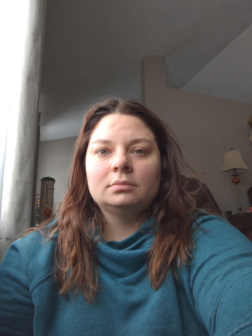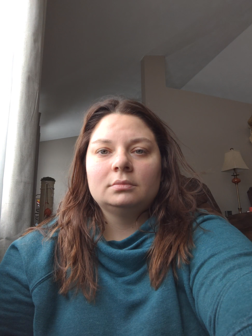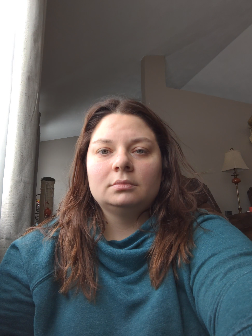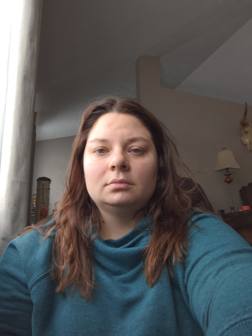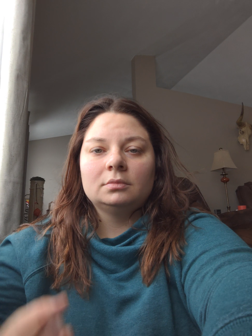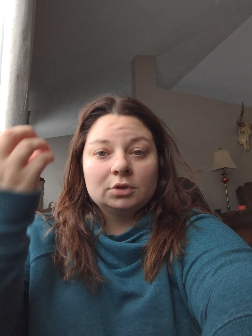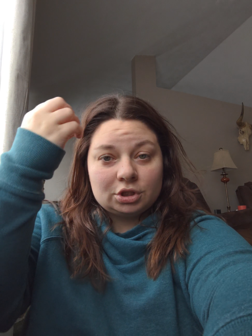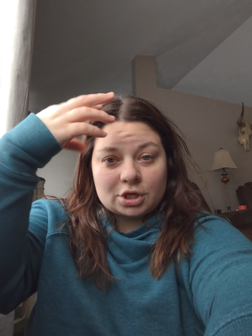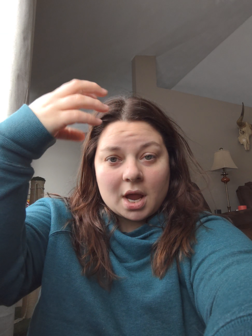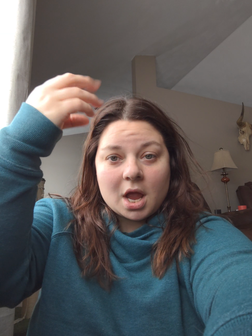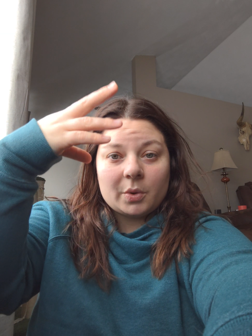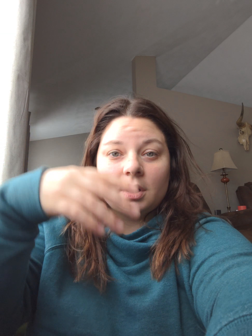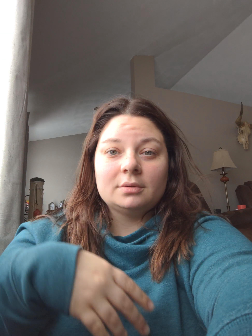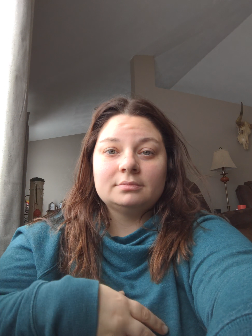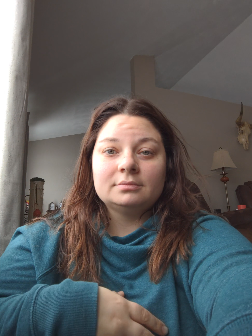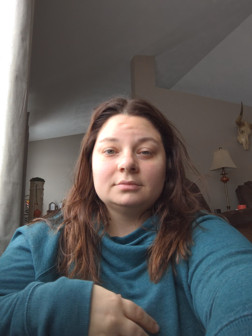shower